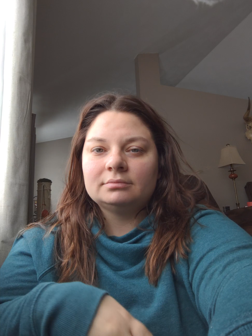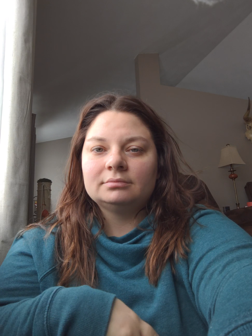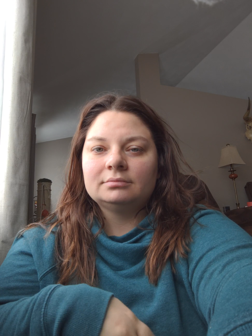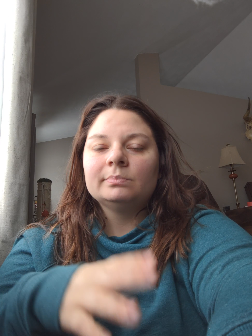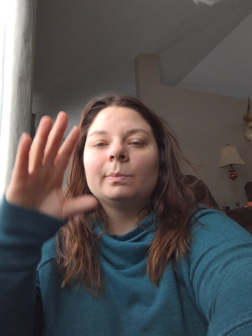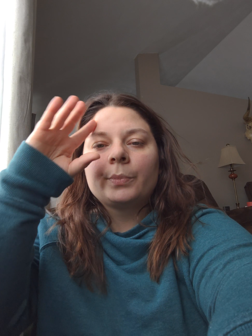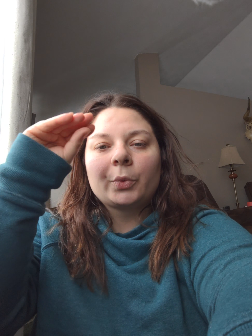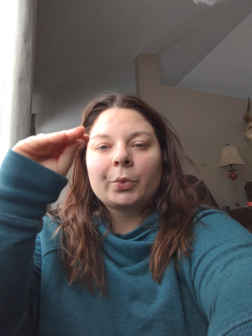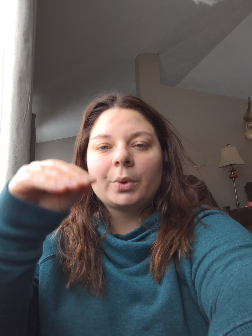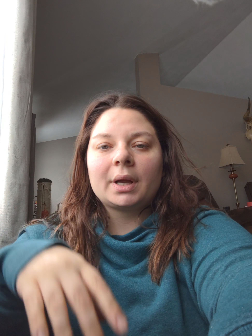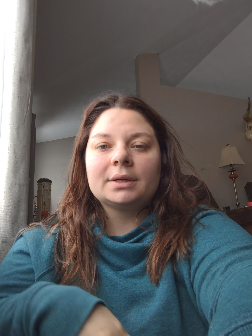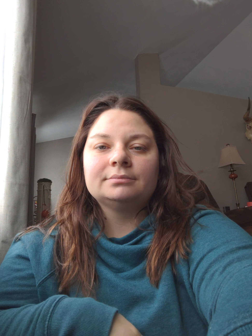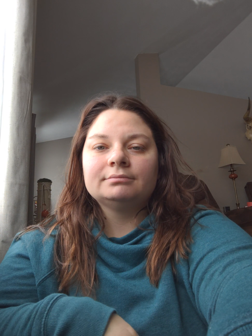boy